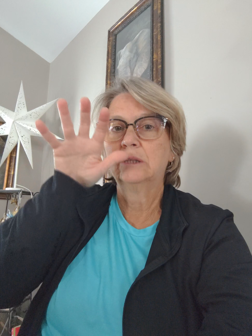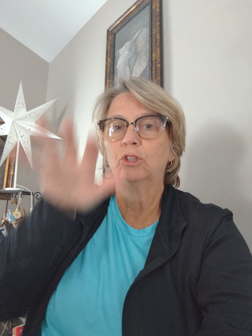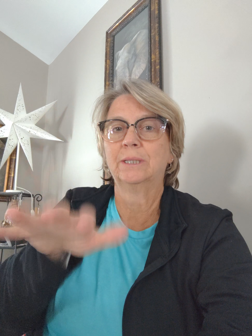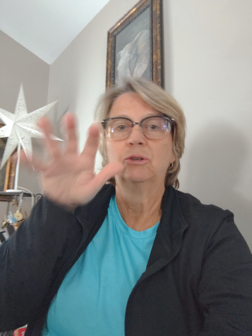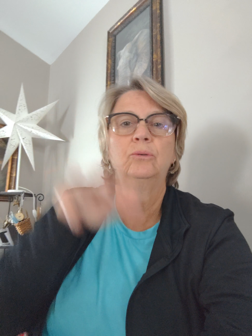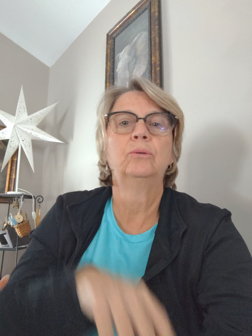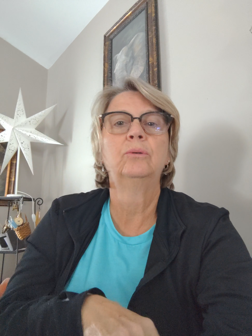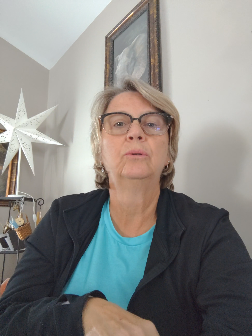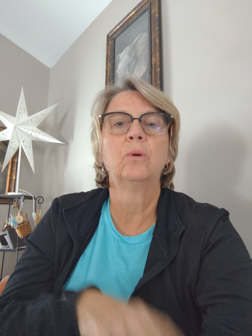alligator